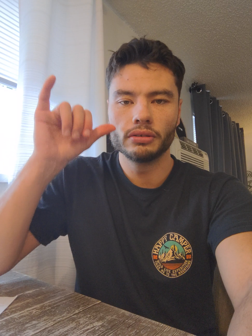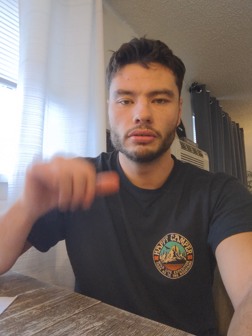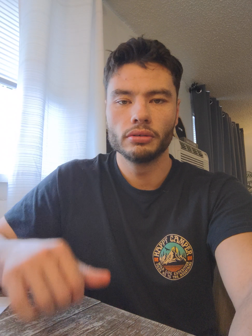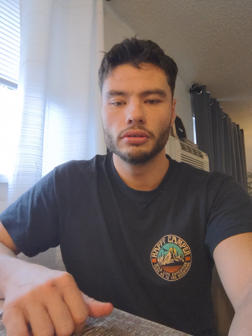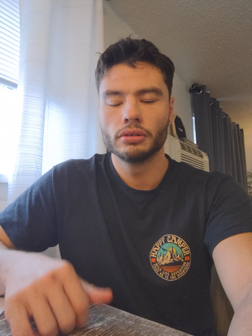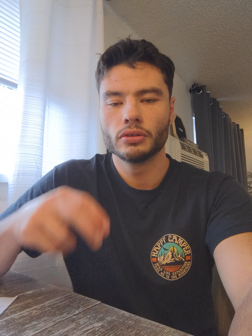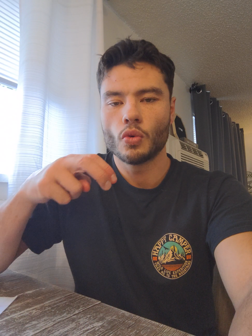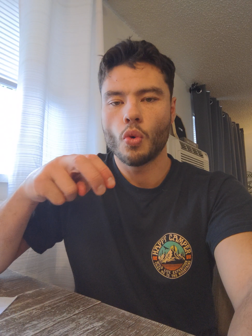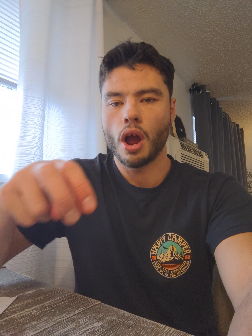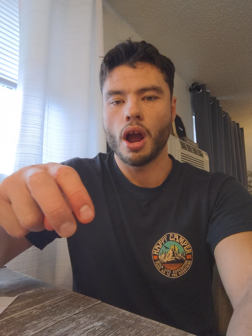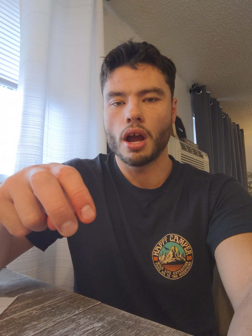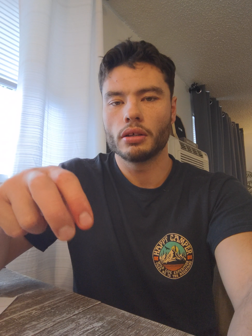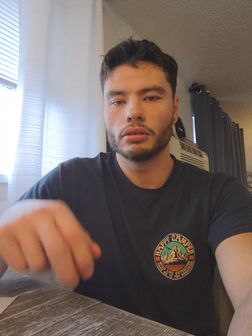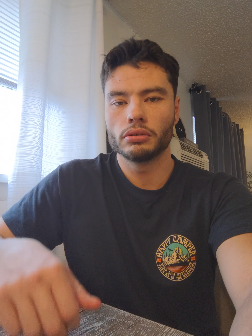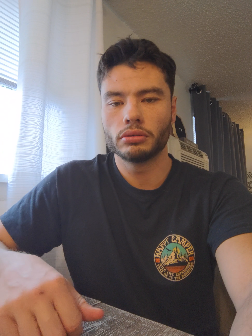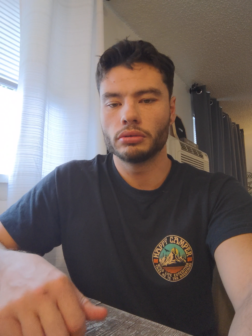ride